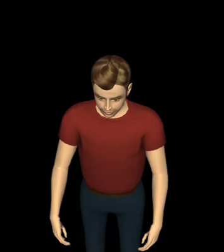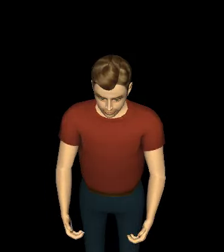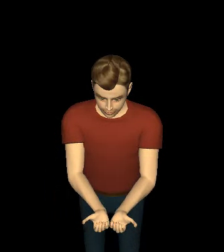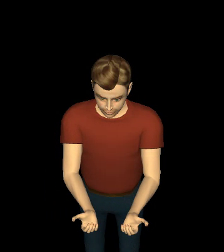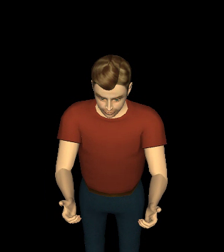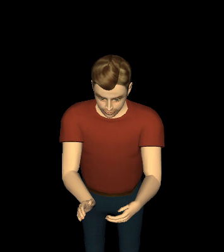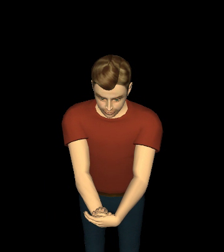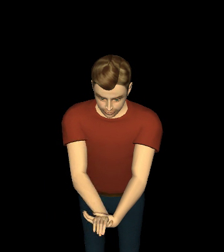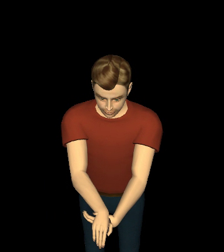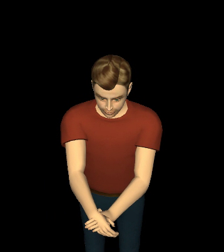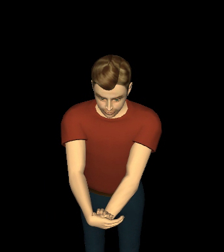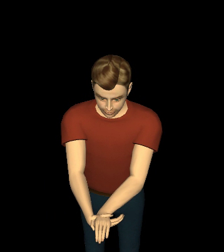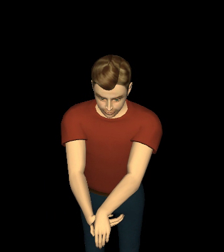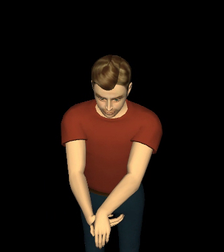مغسلة